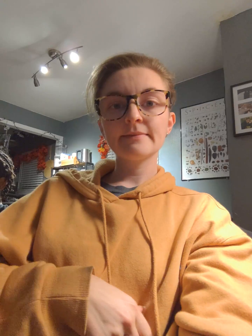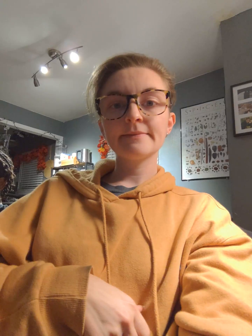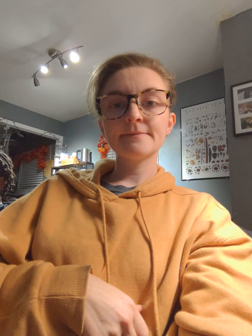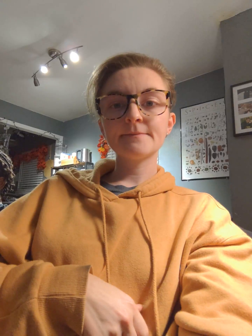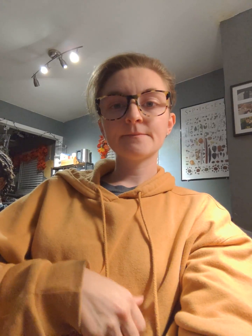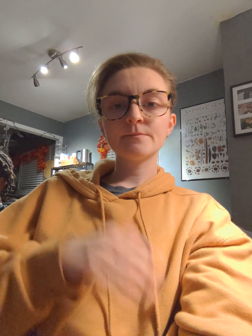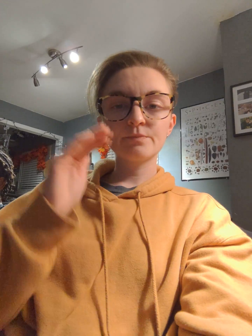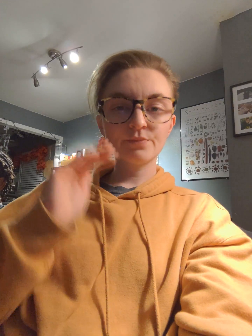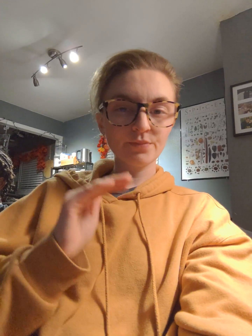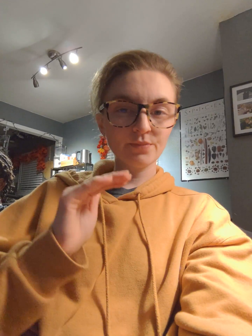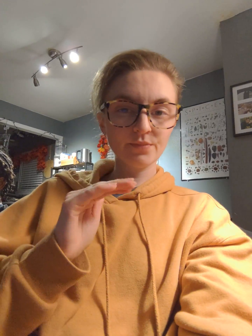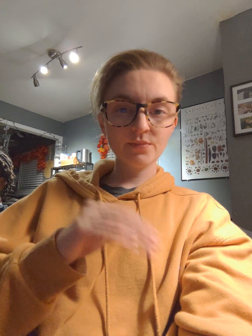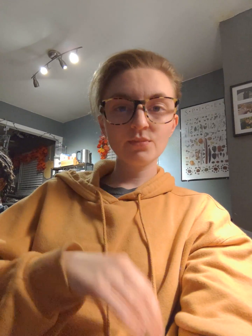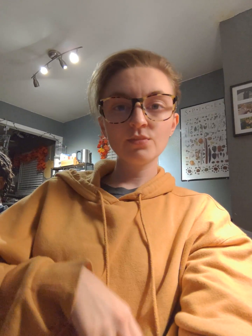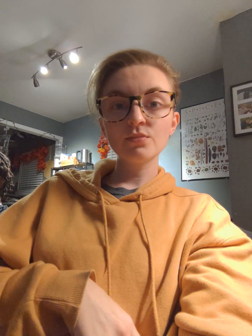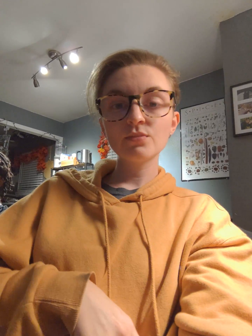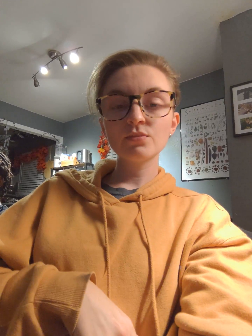little